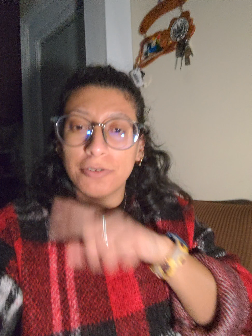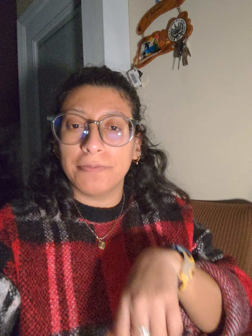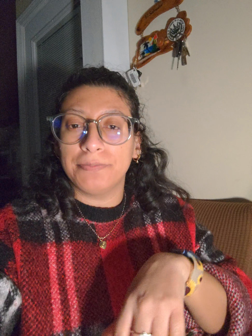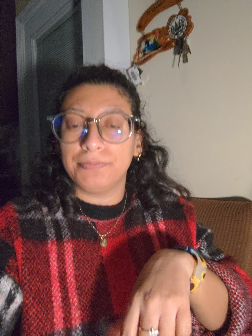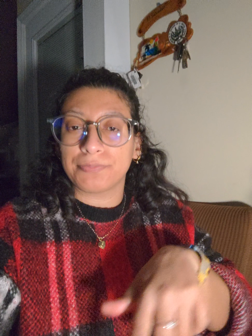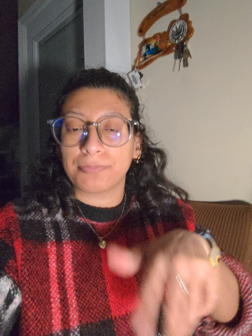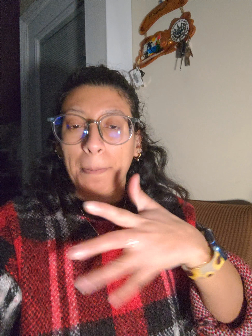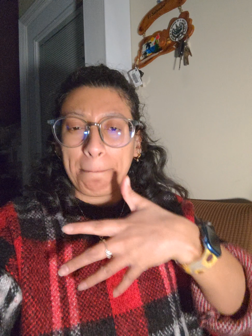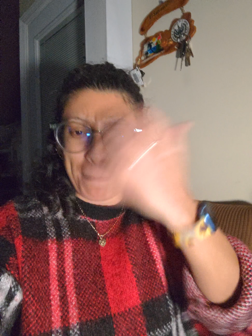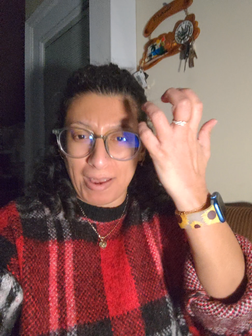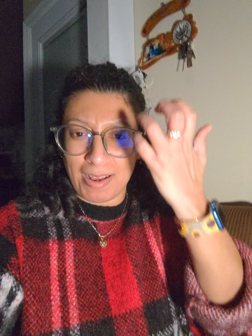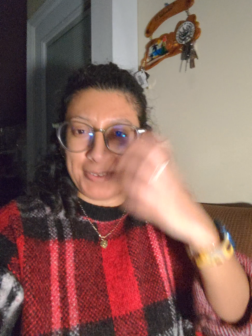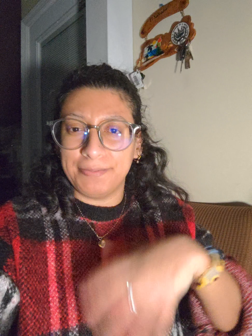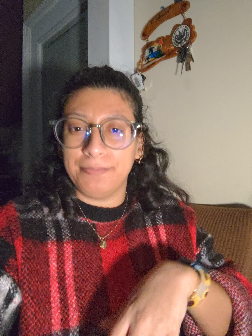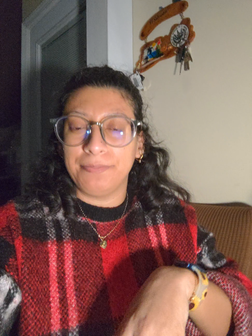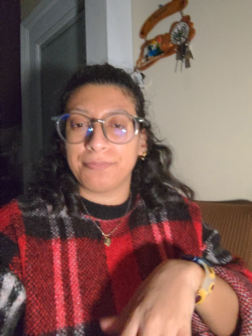mad